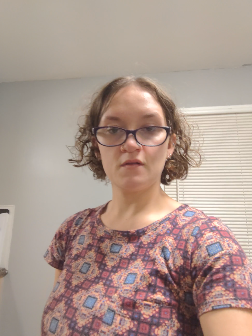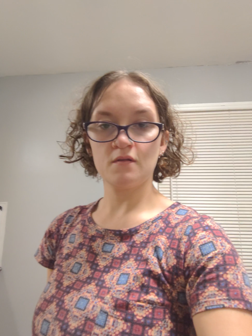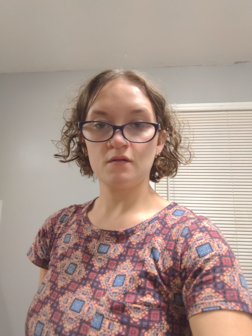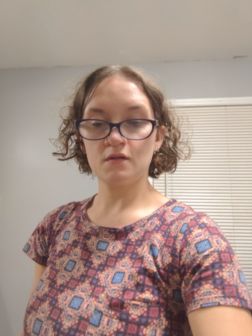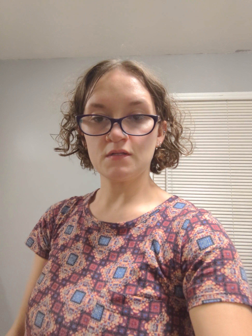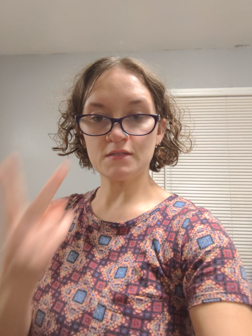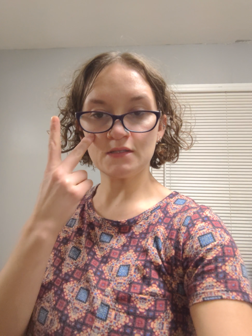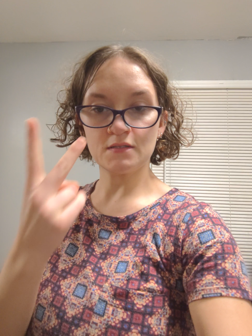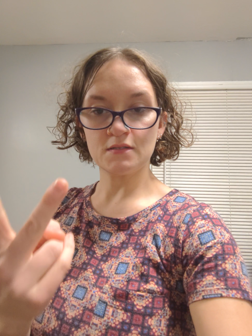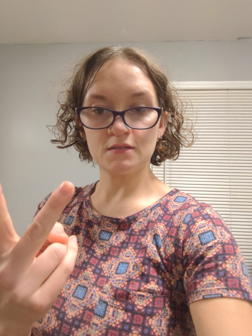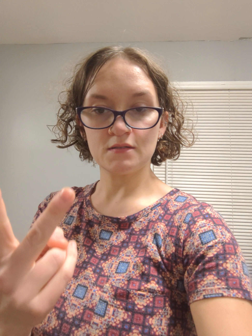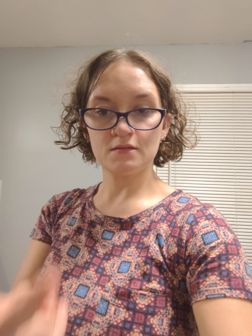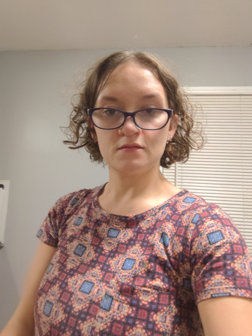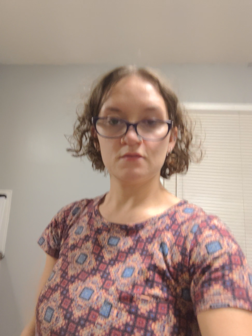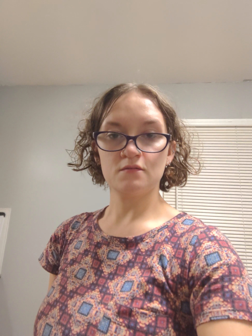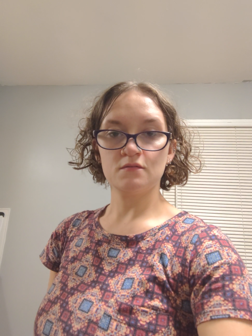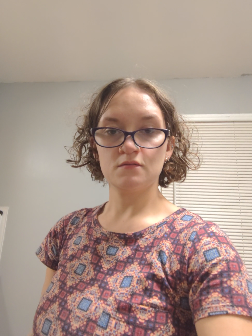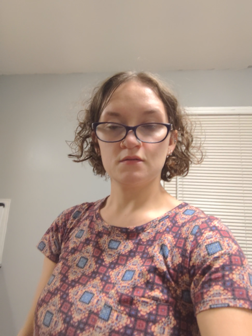see